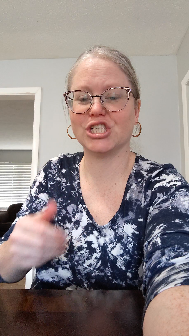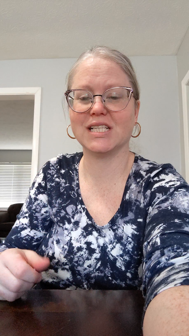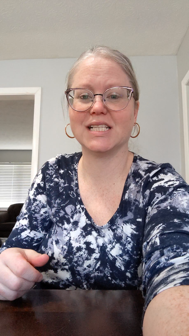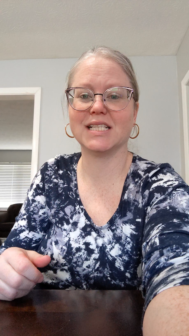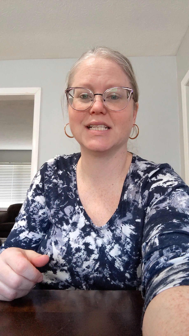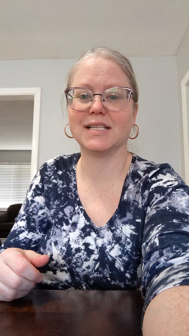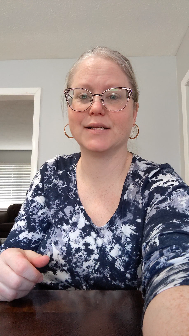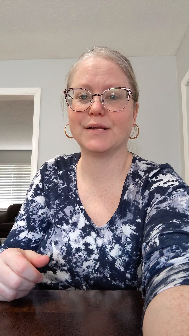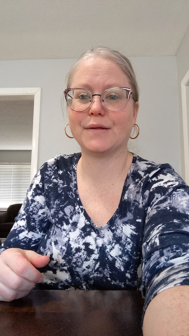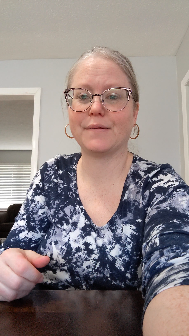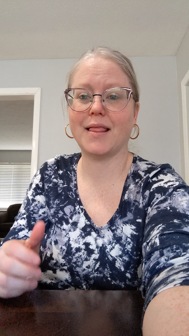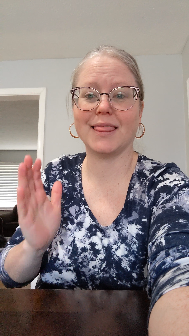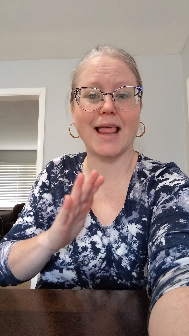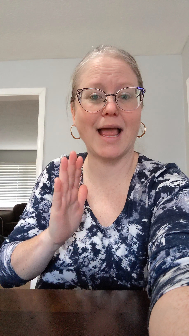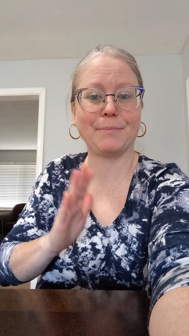clap